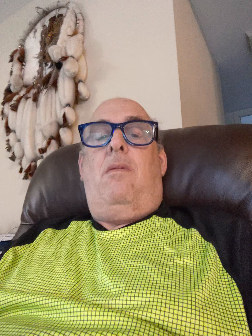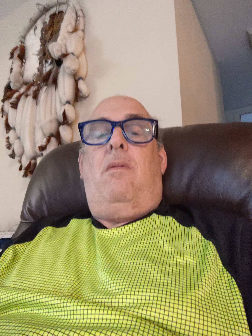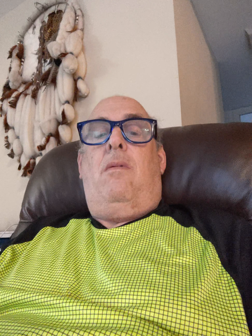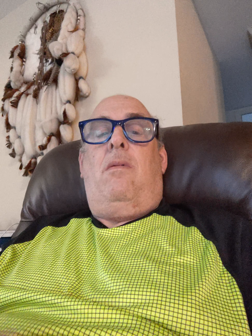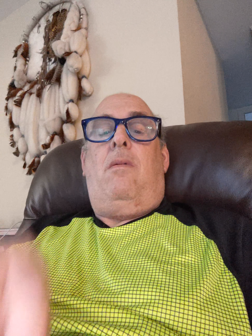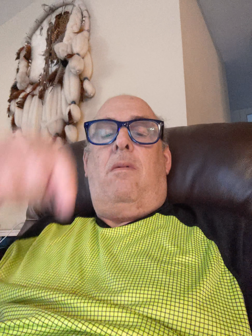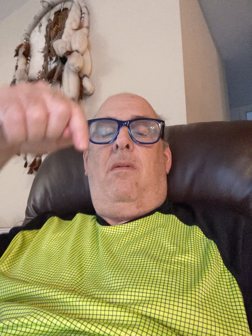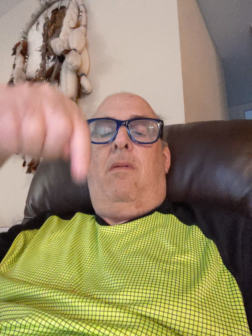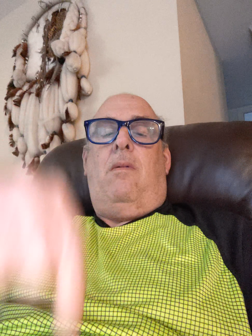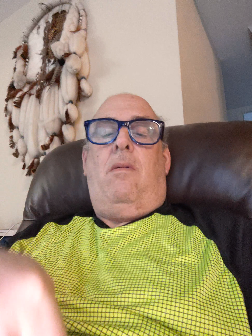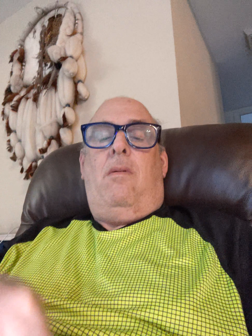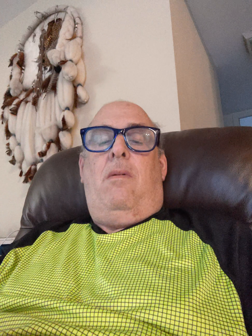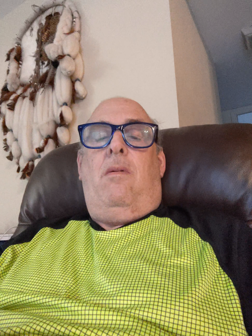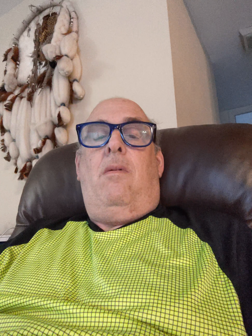down